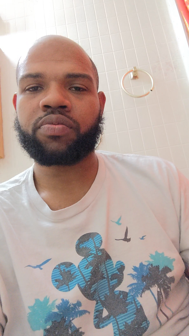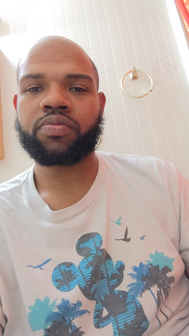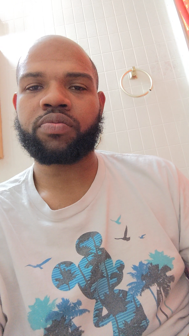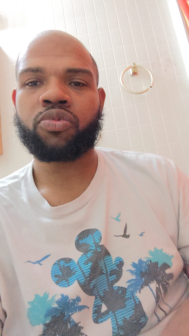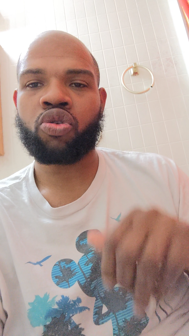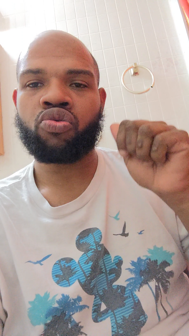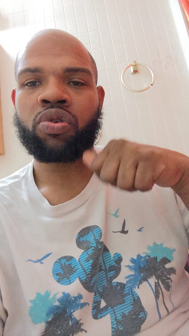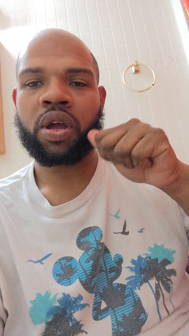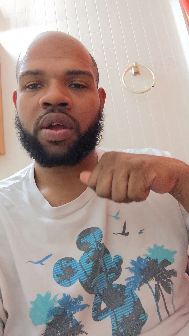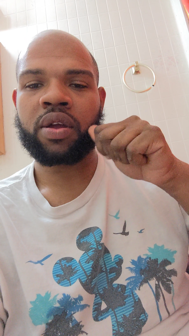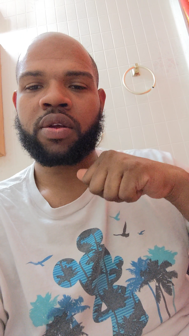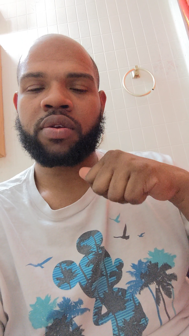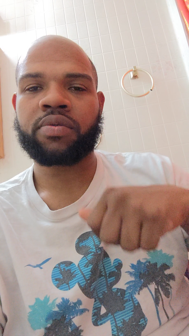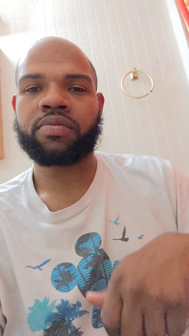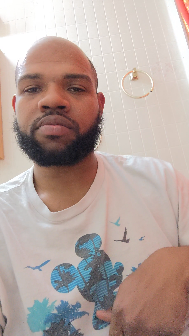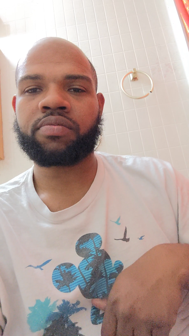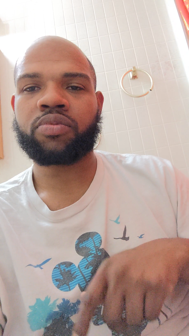rock